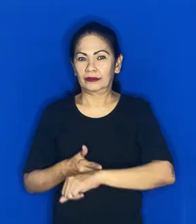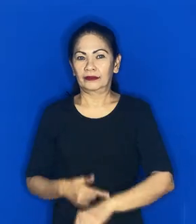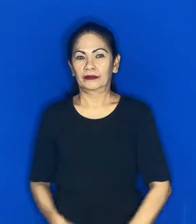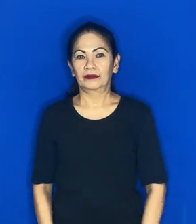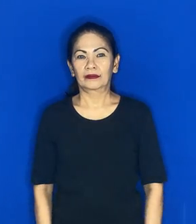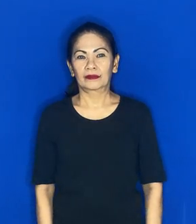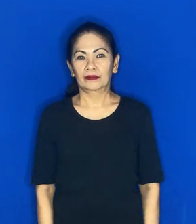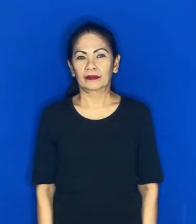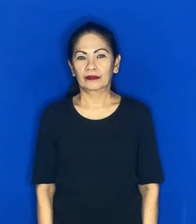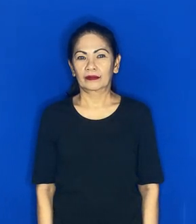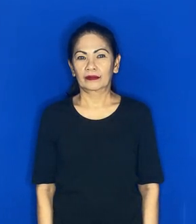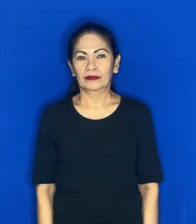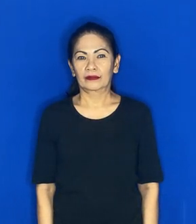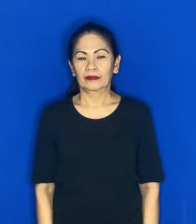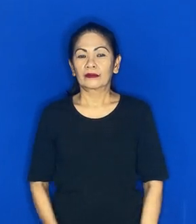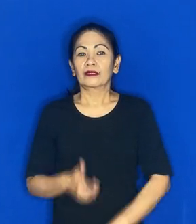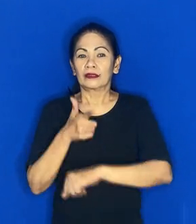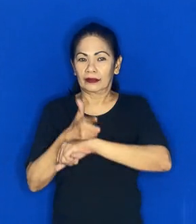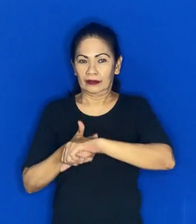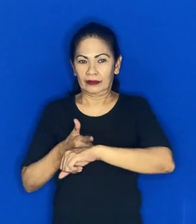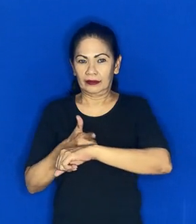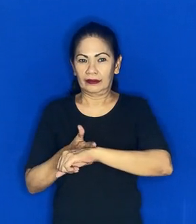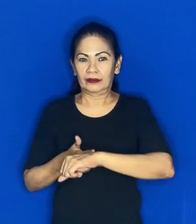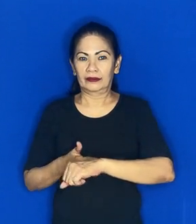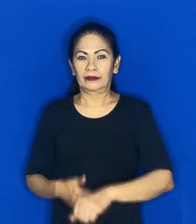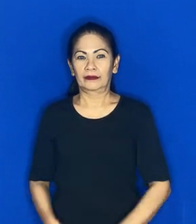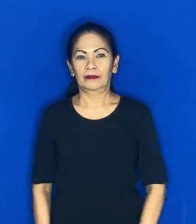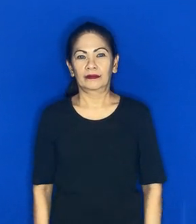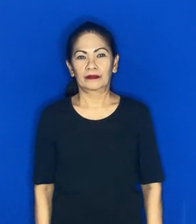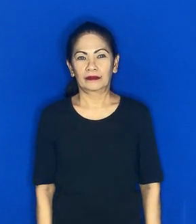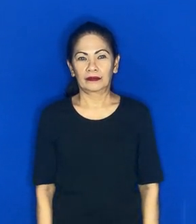gray